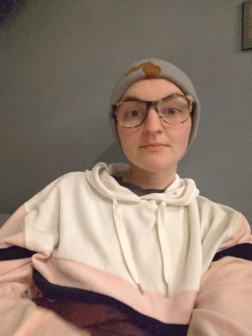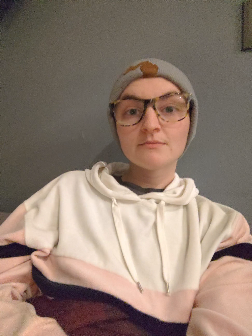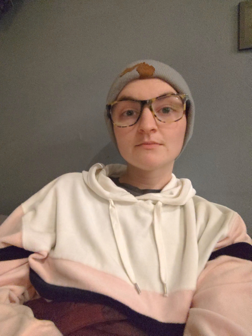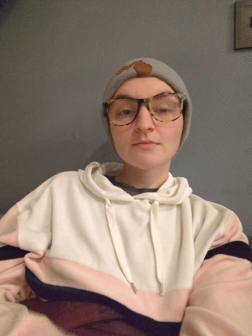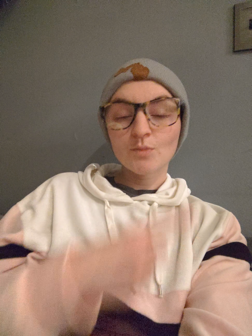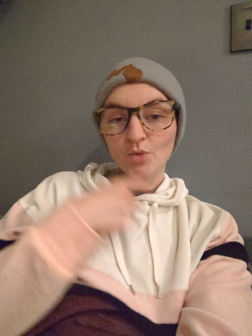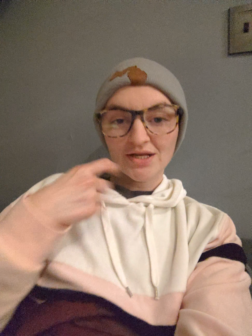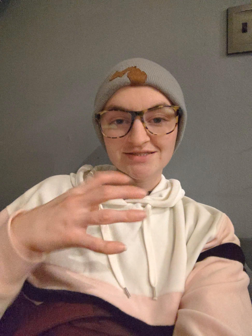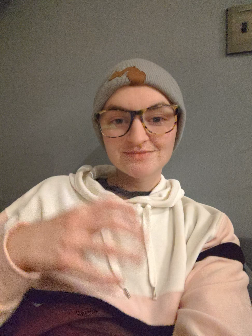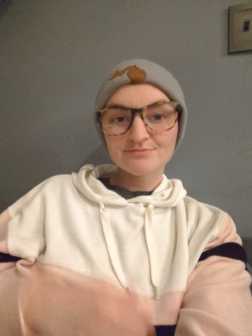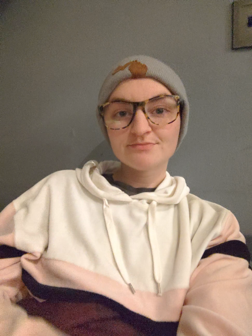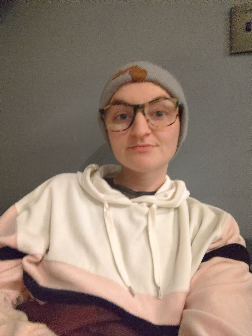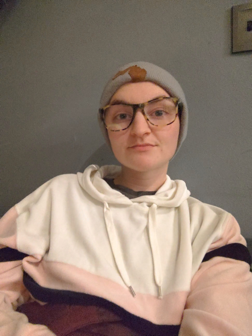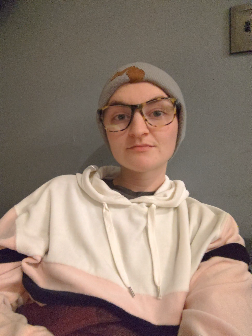dryer